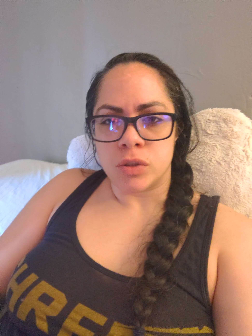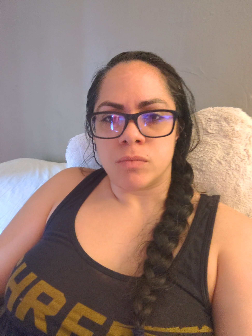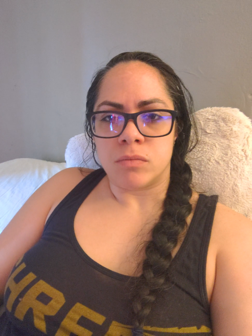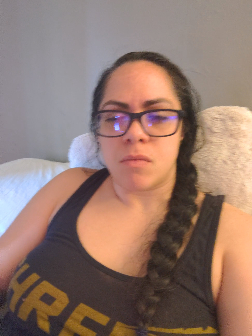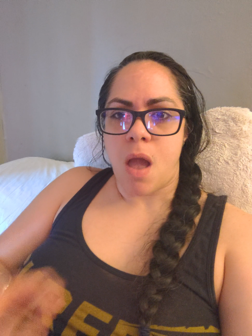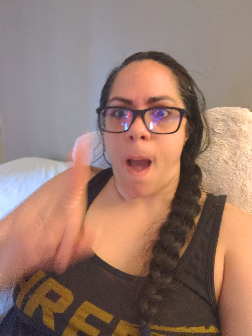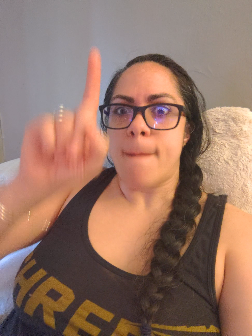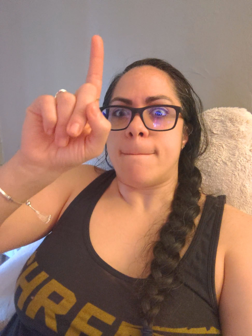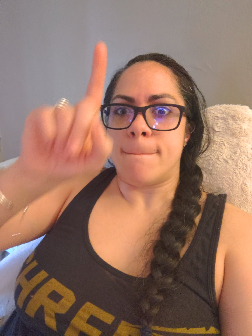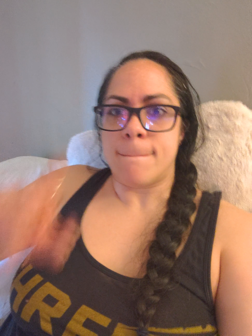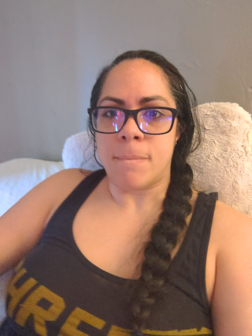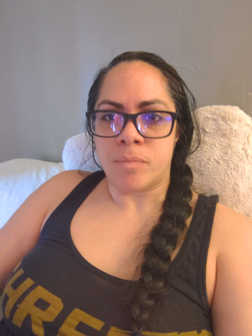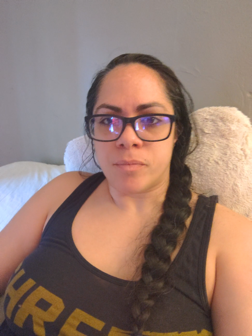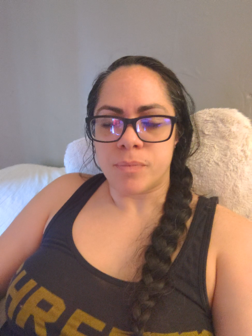up